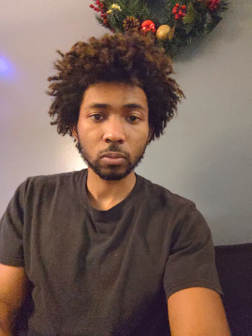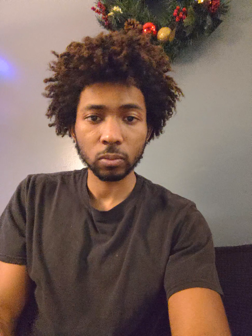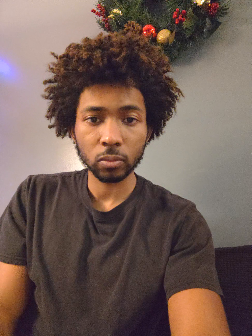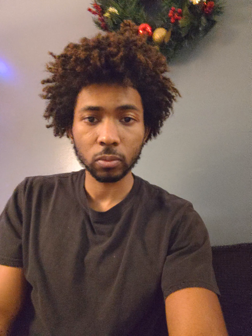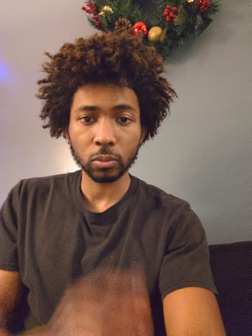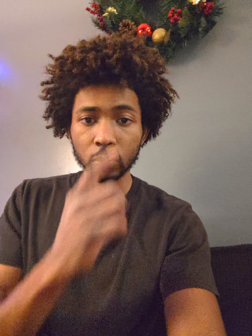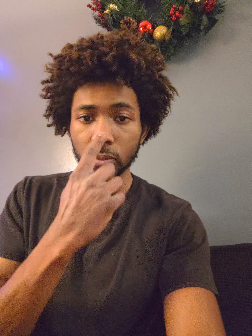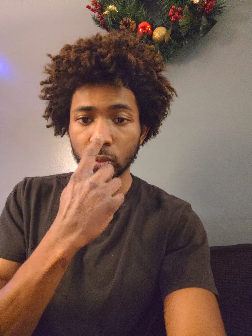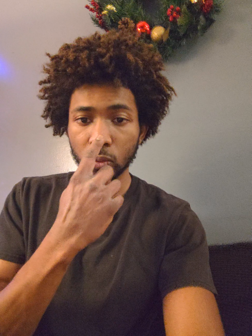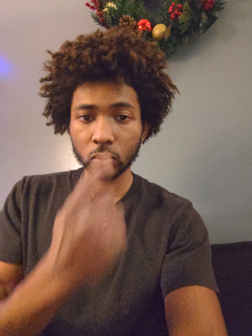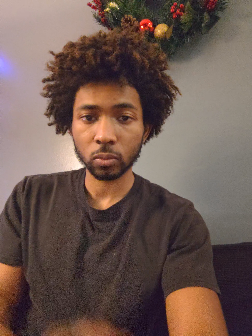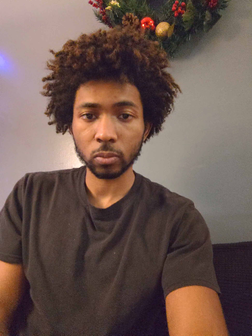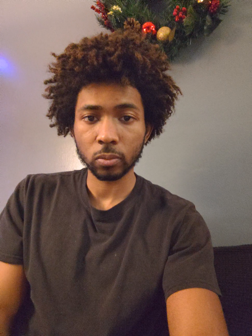nose